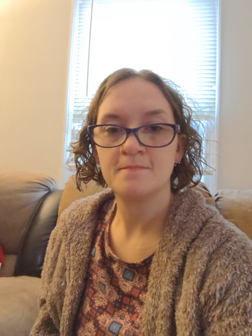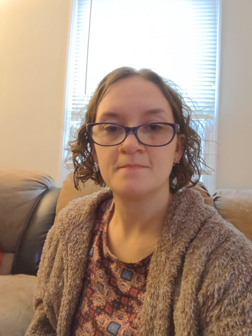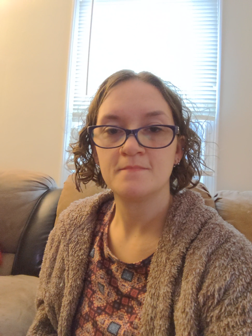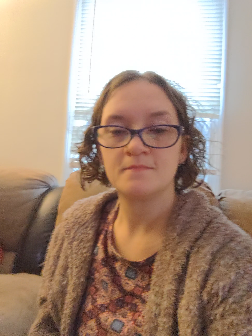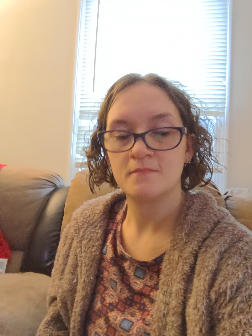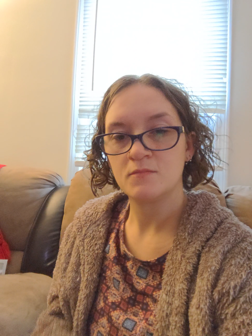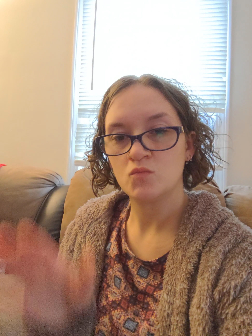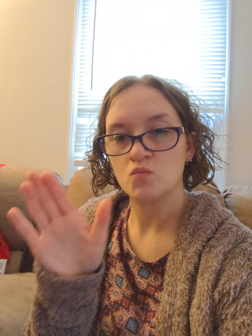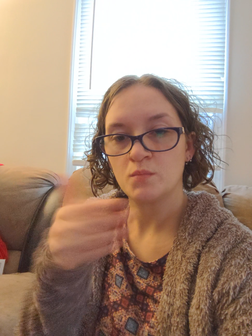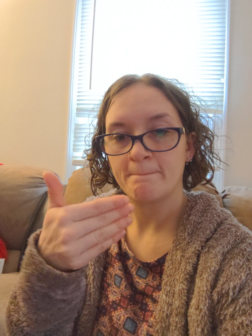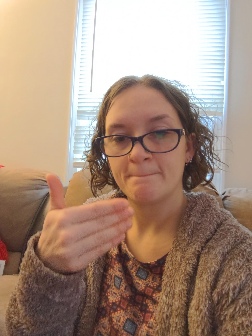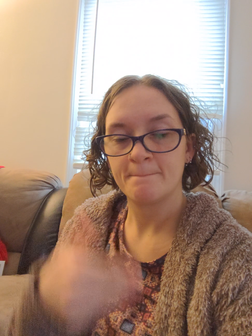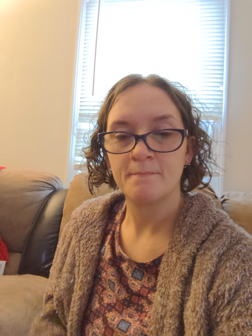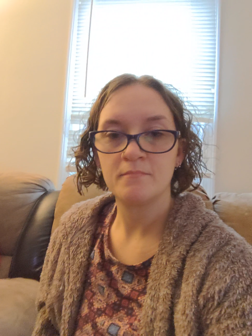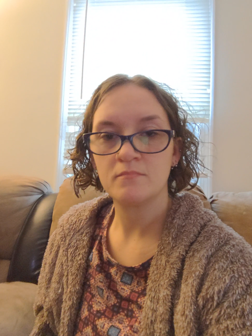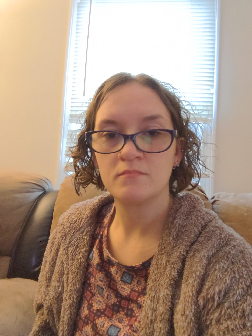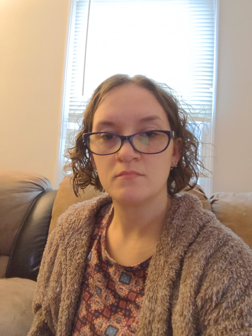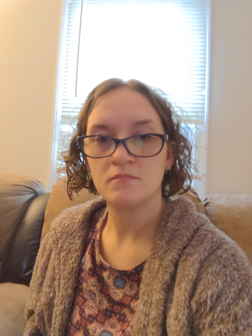room